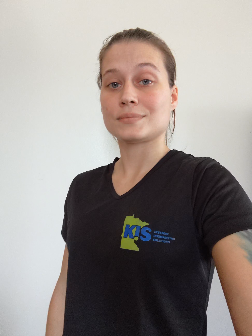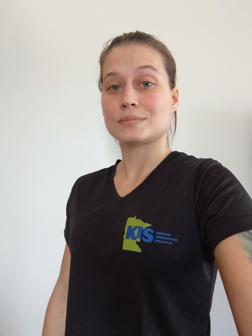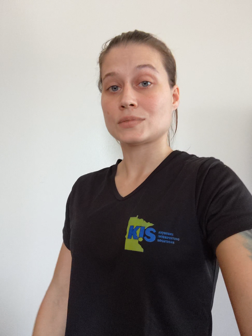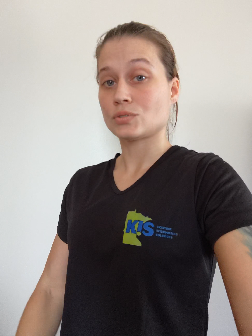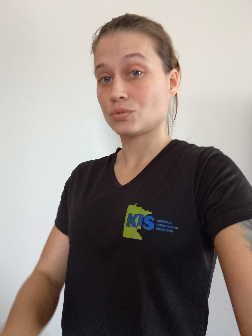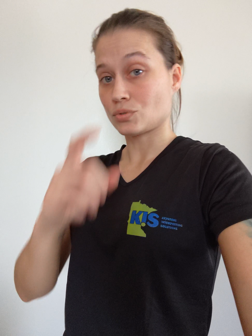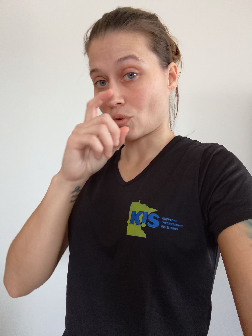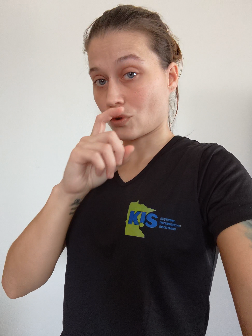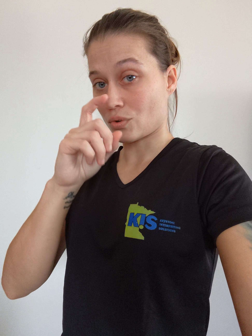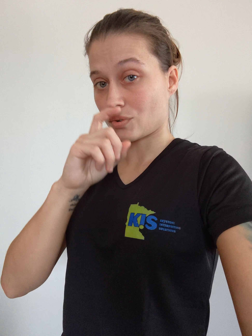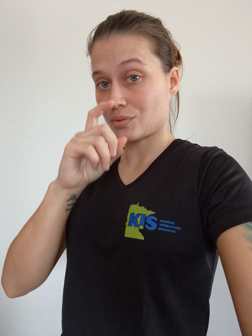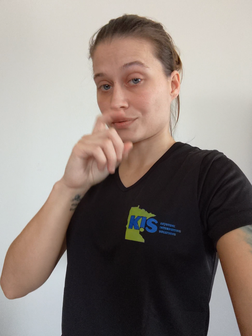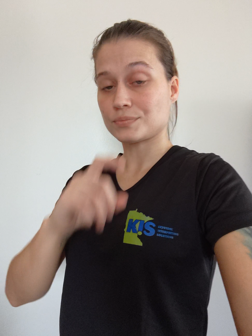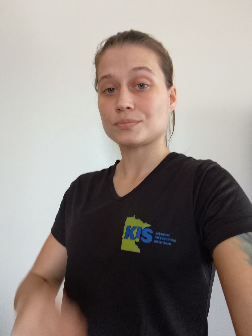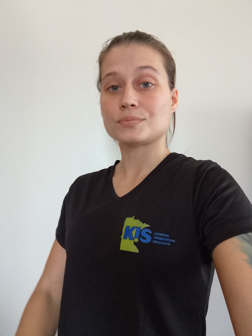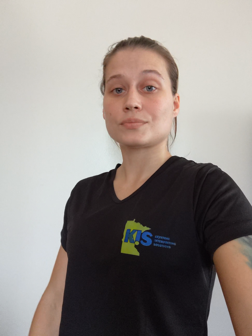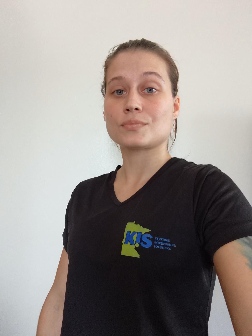doll